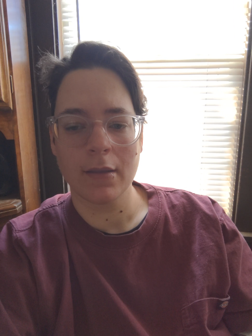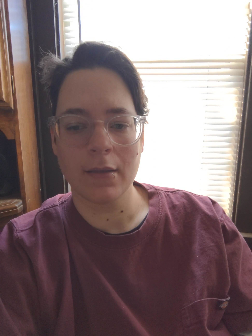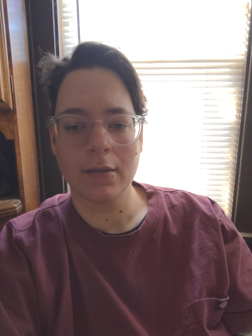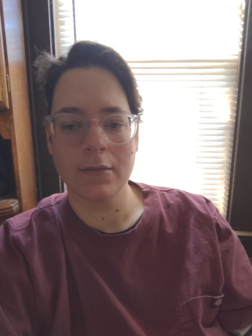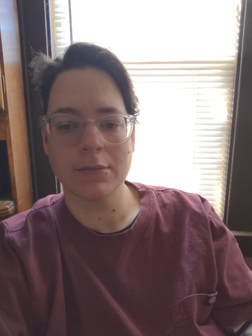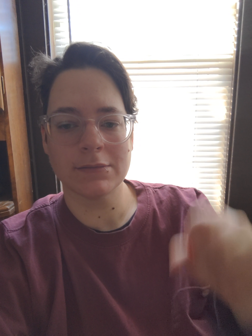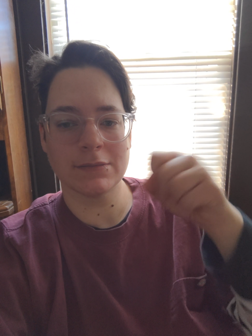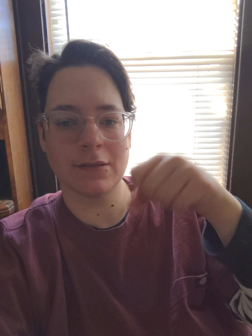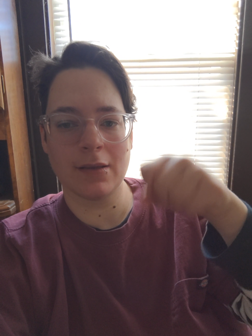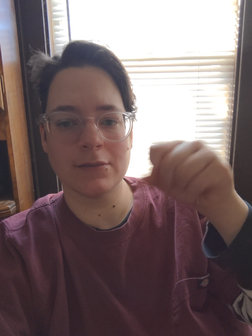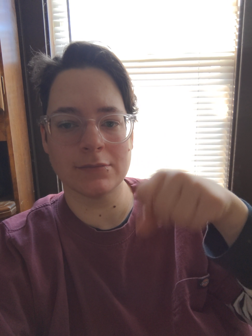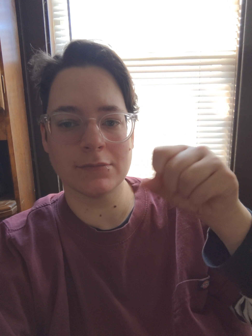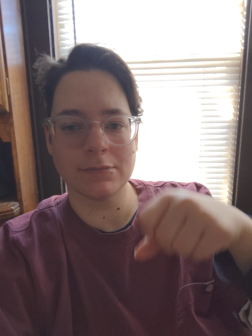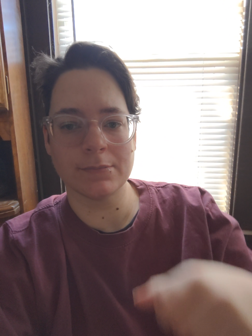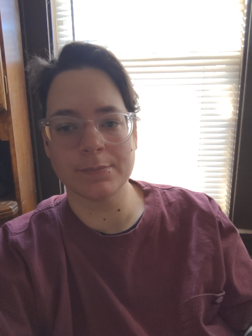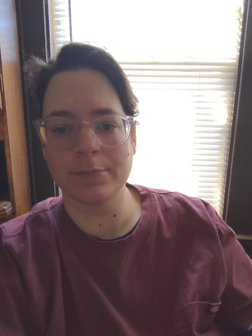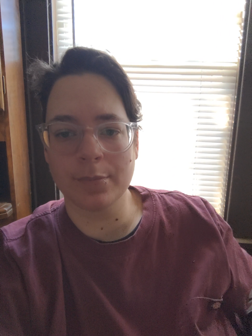yes